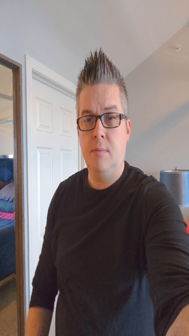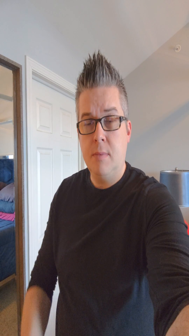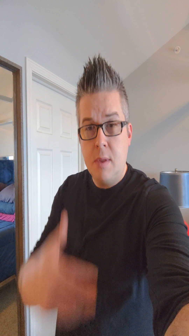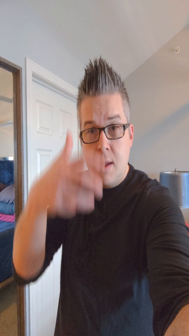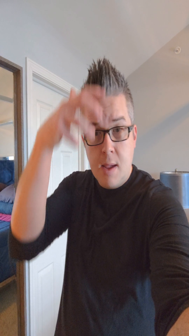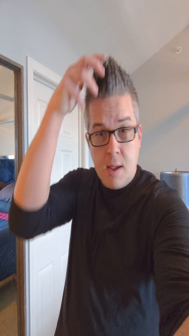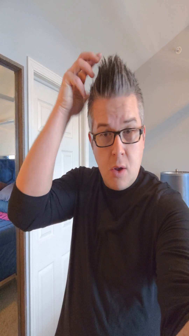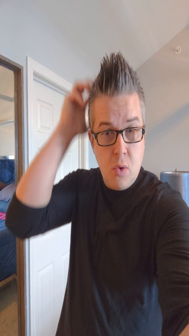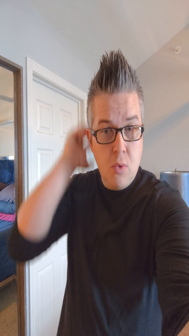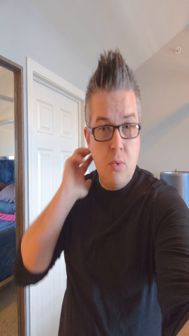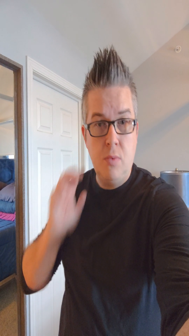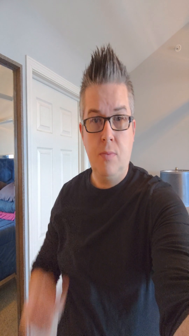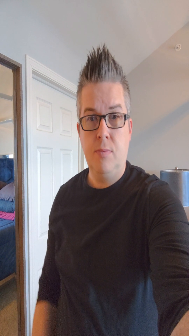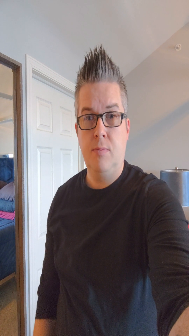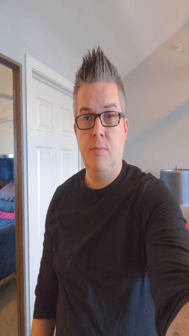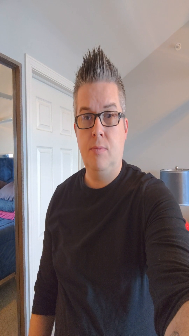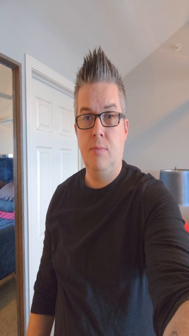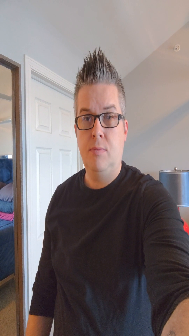lion